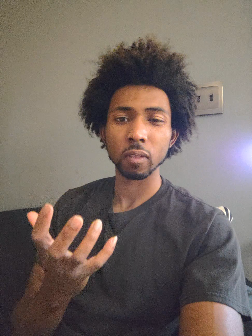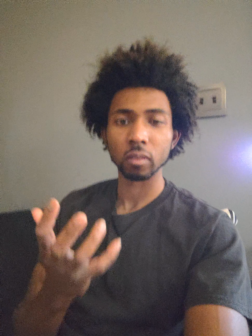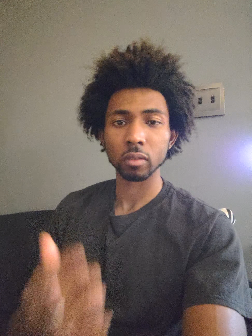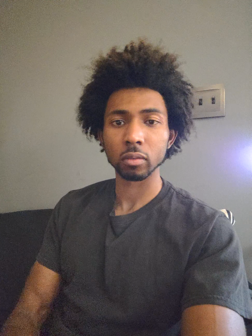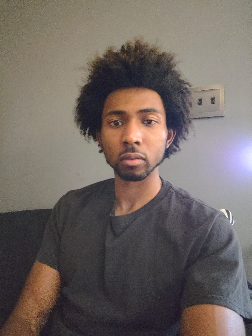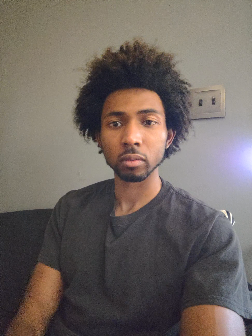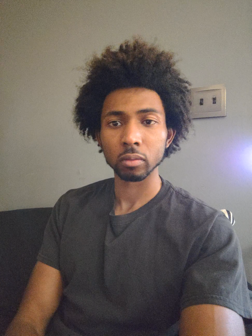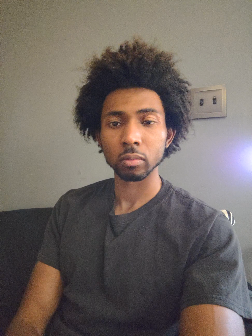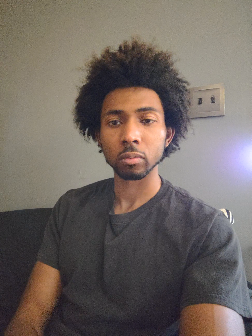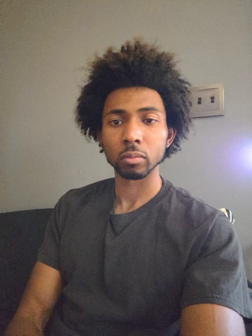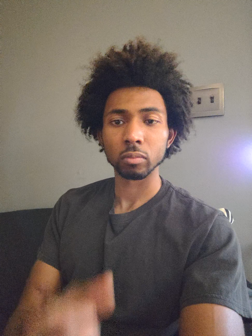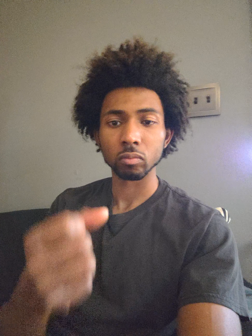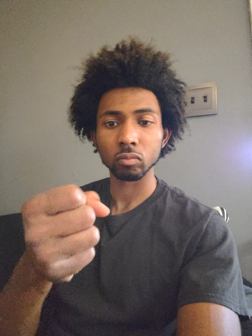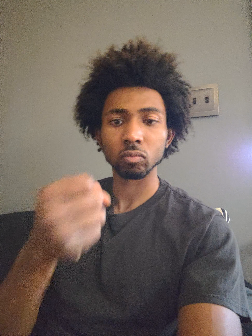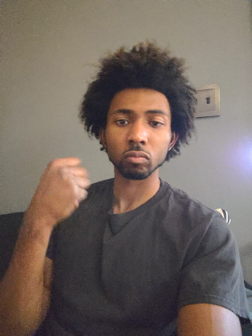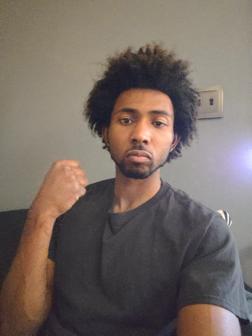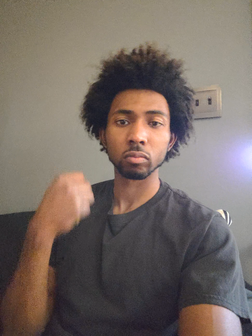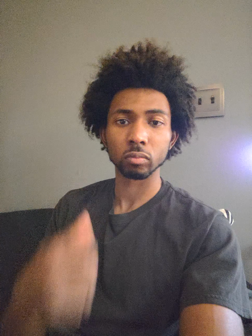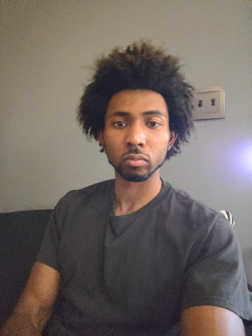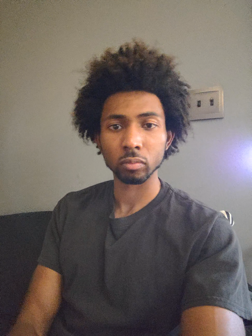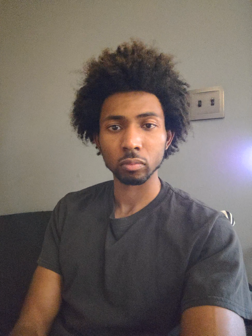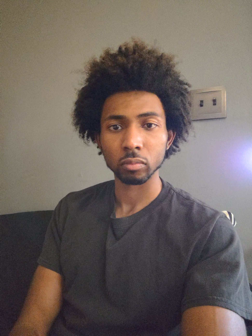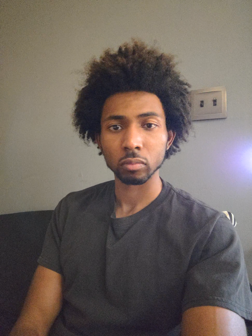pull